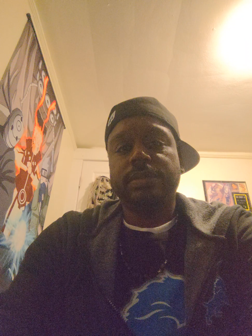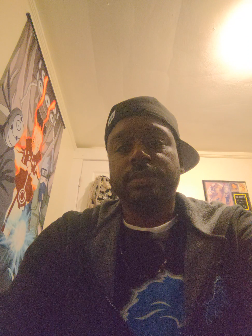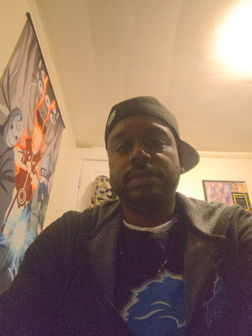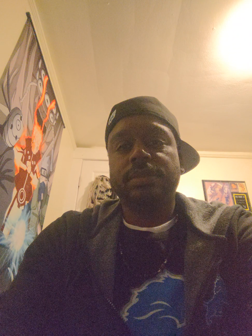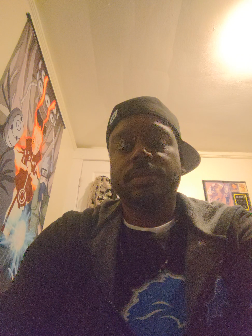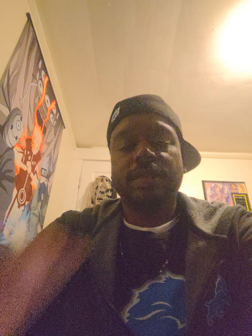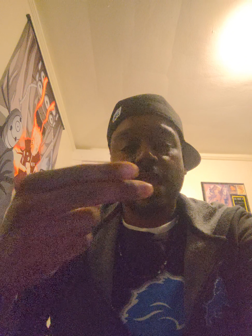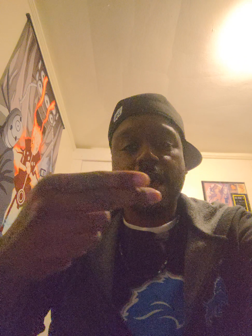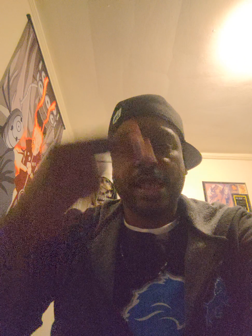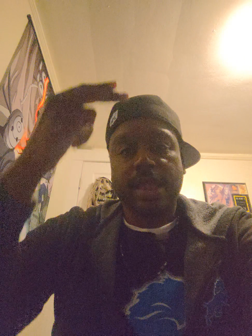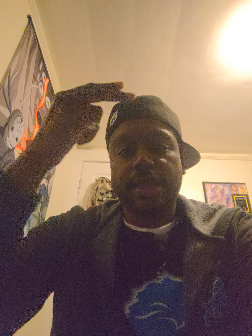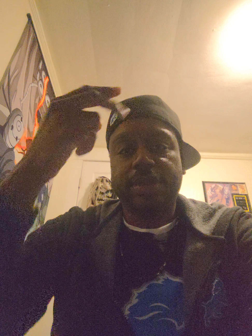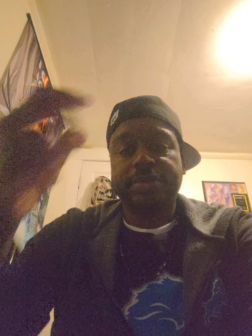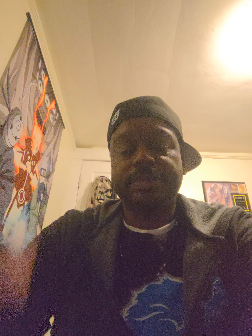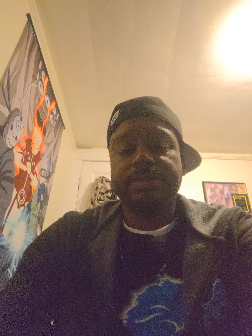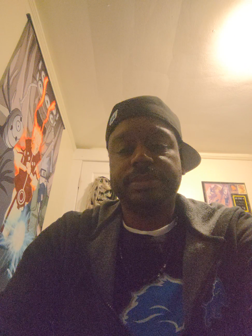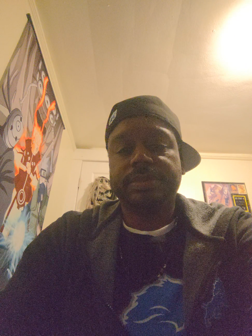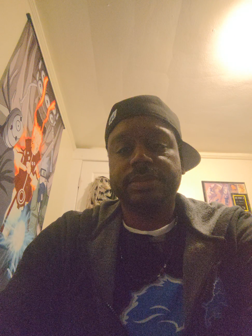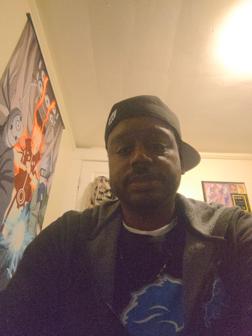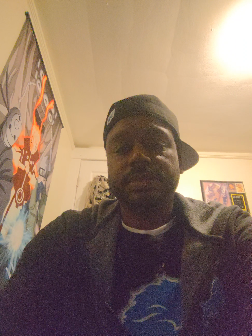high